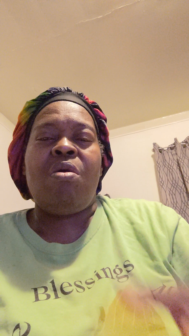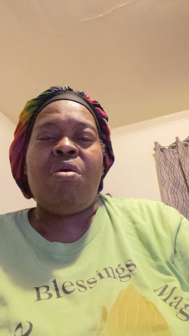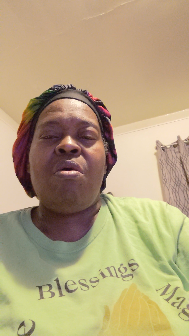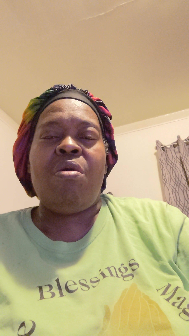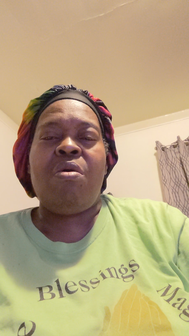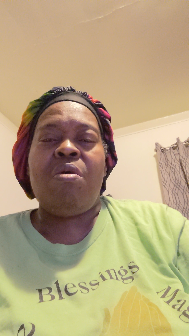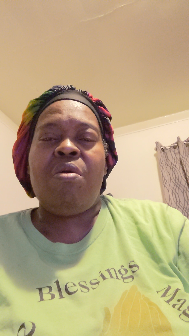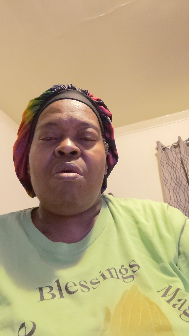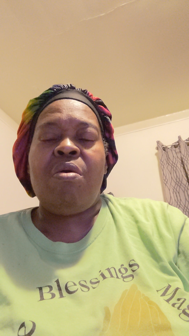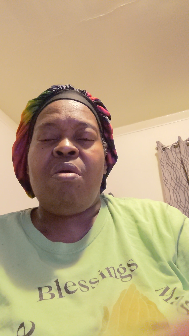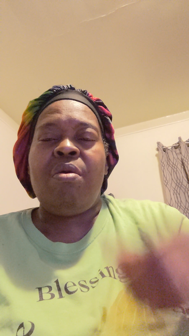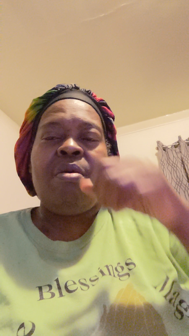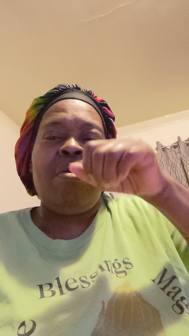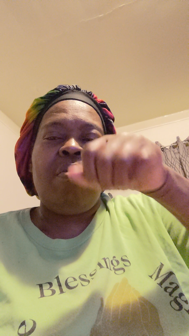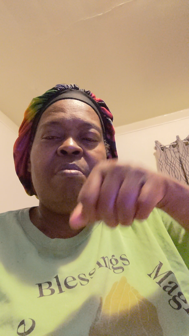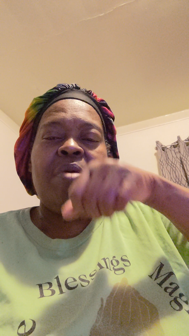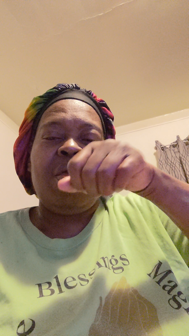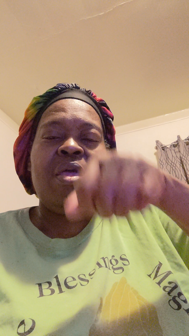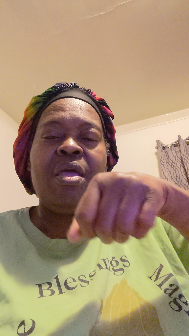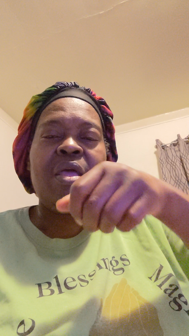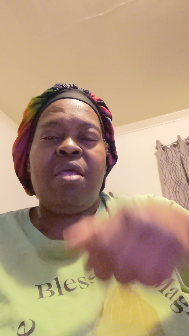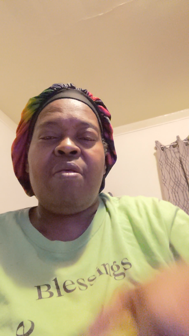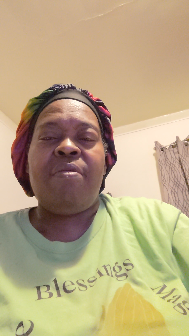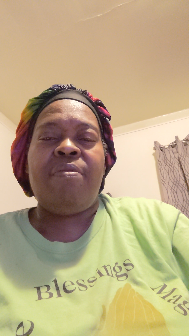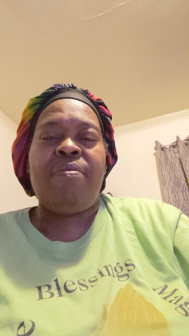bicycle